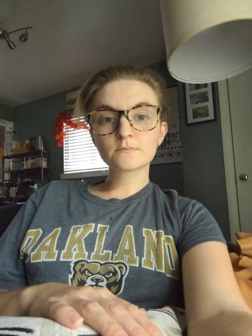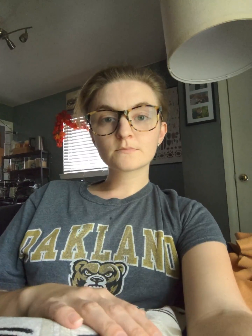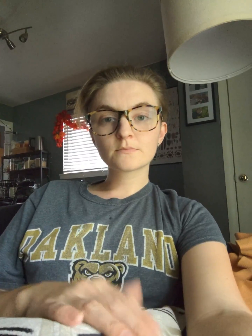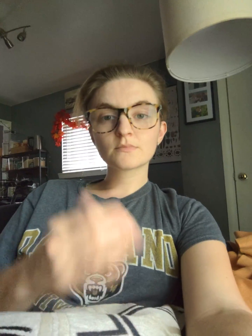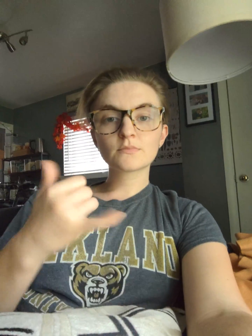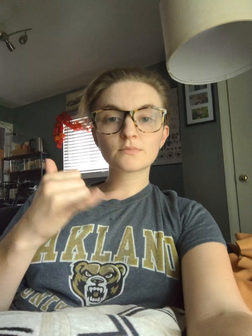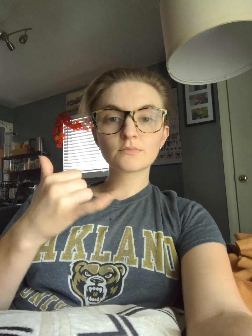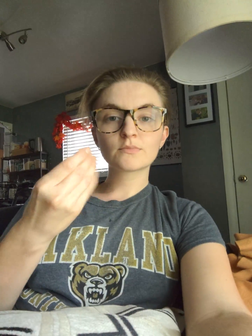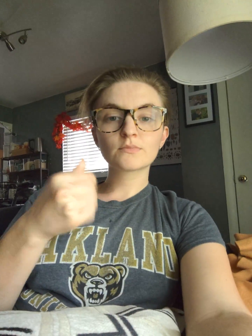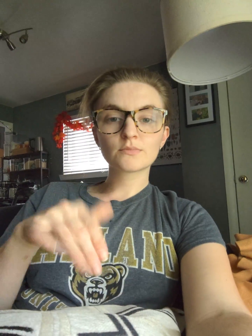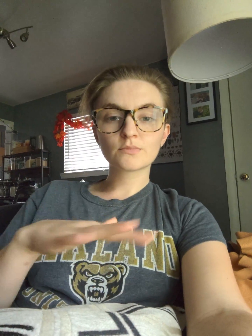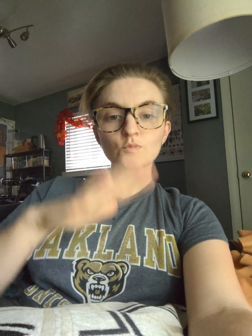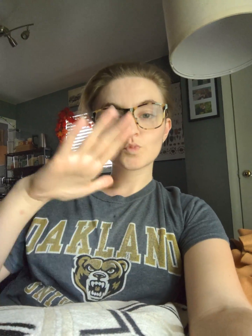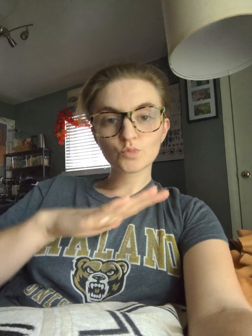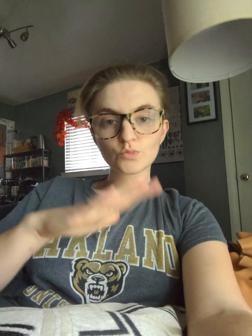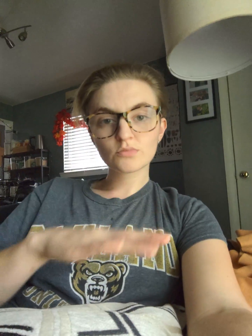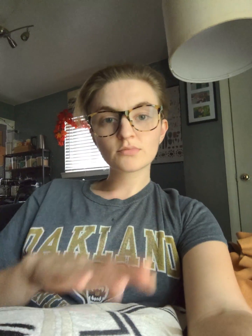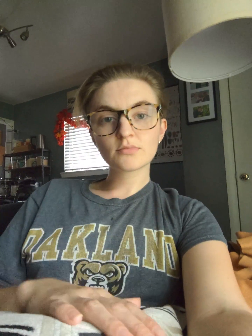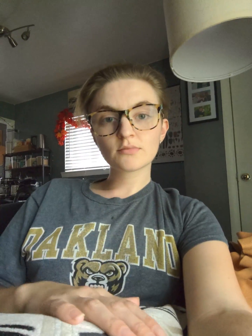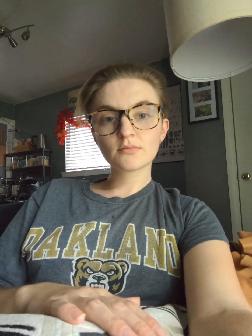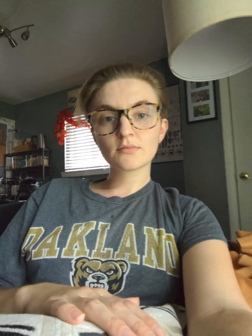playground